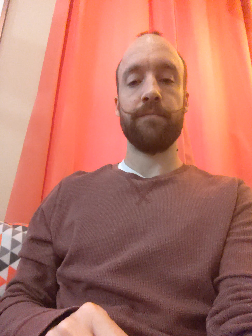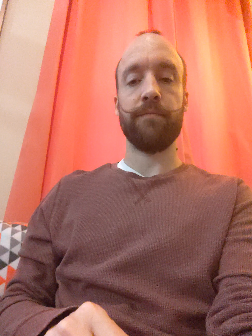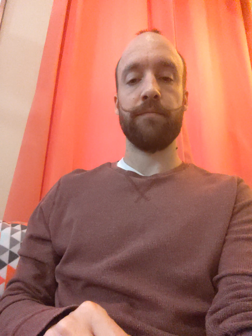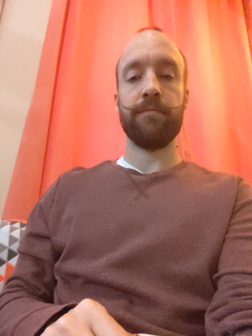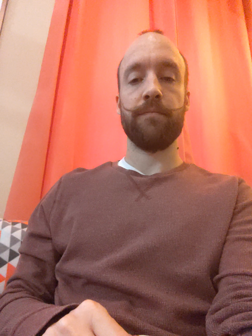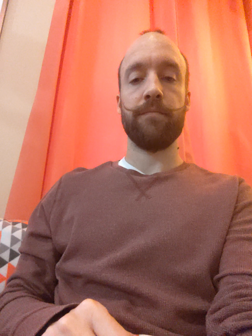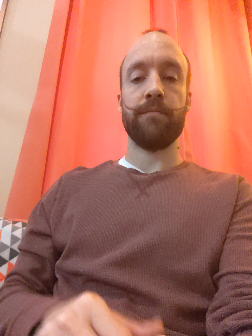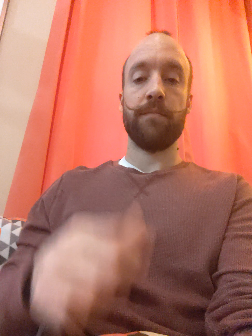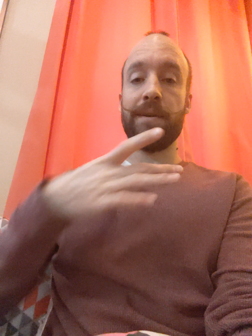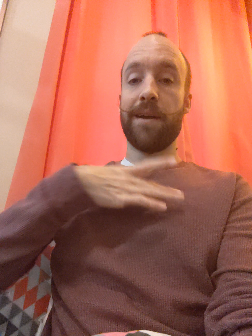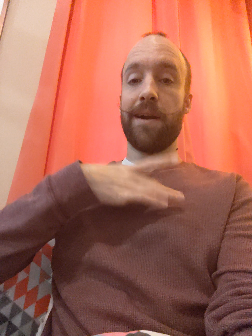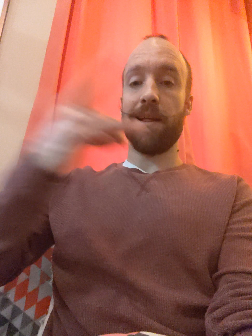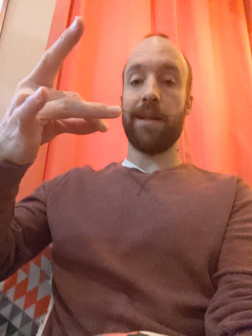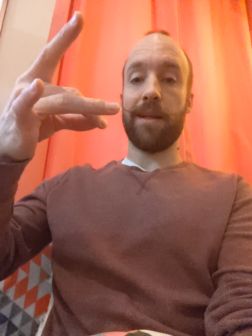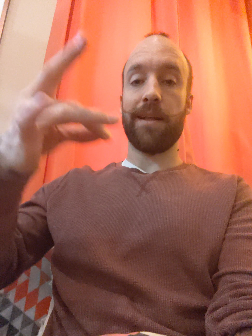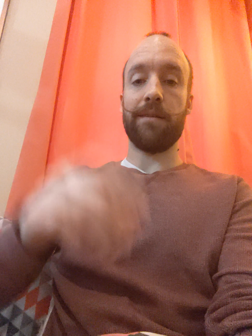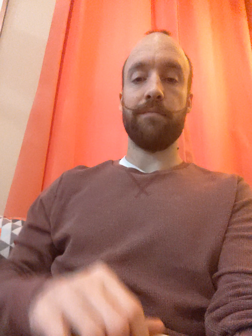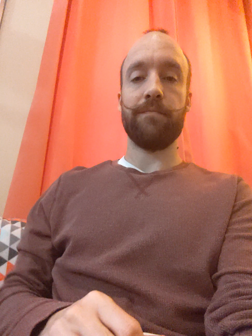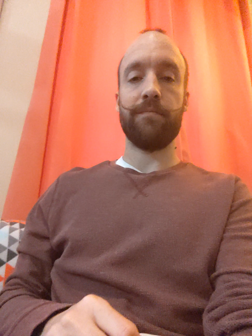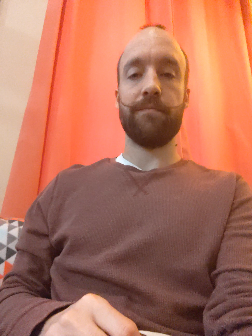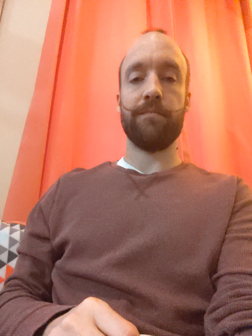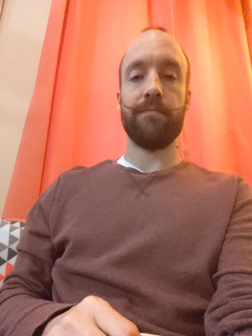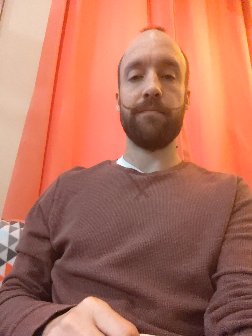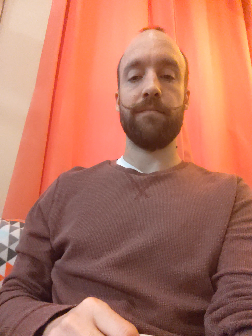like